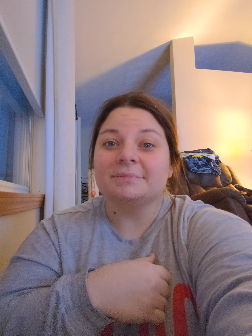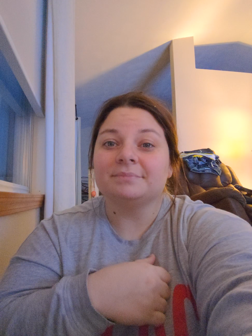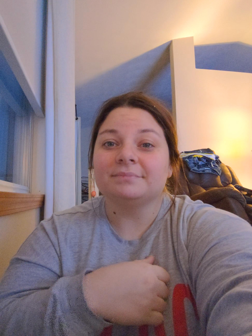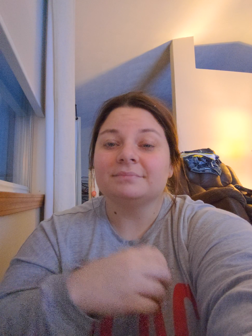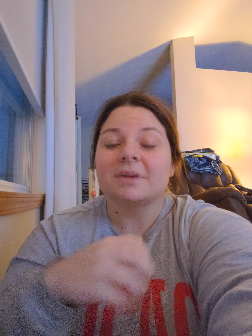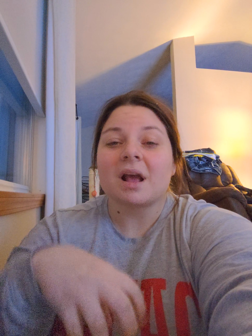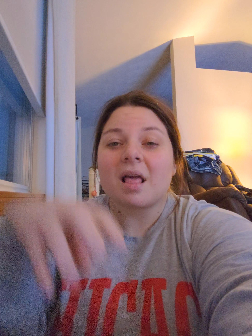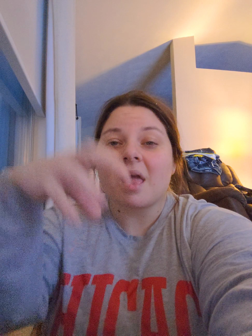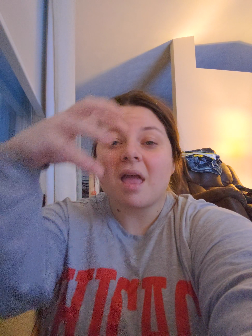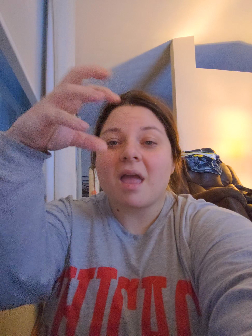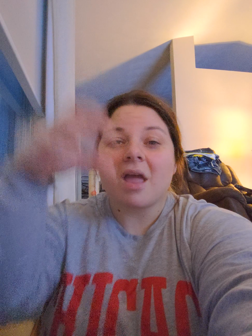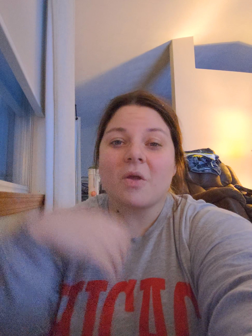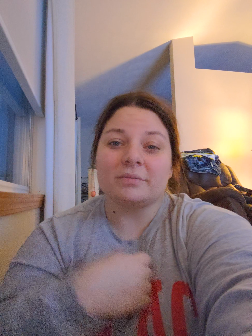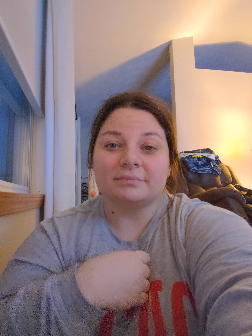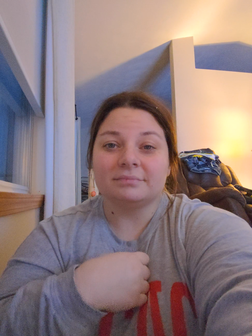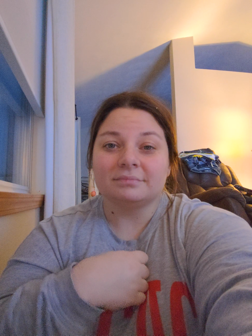cloud